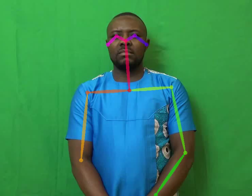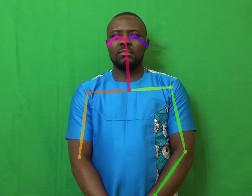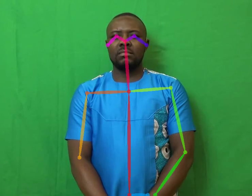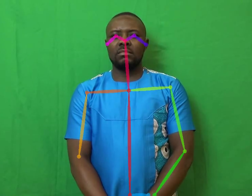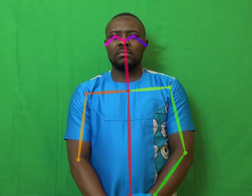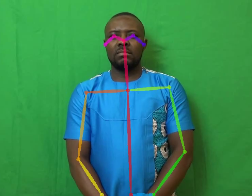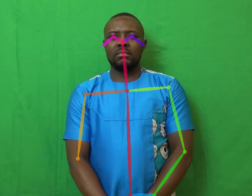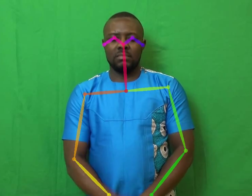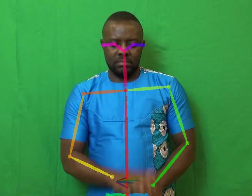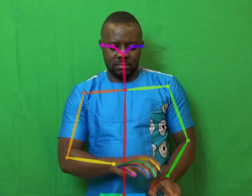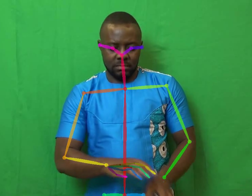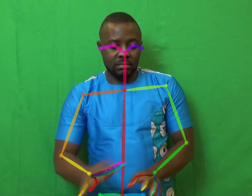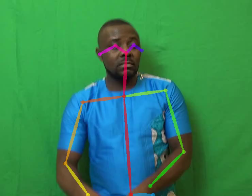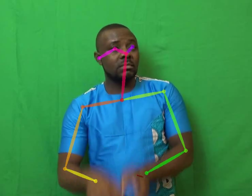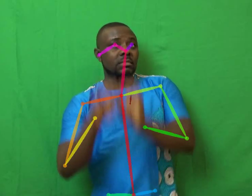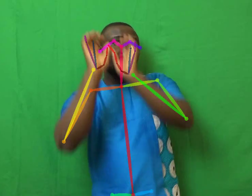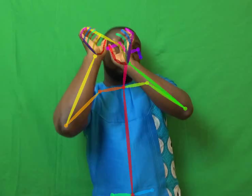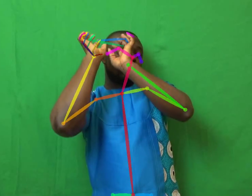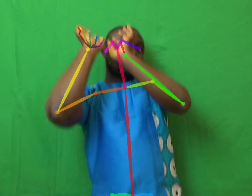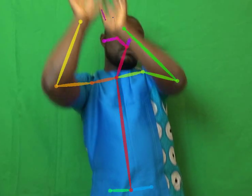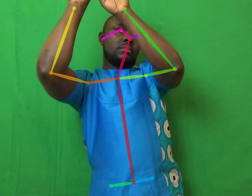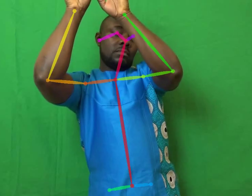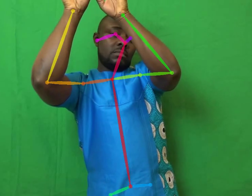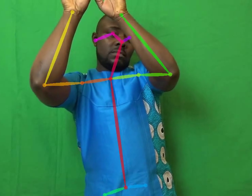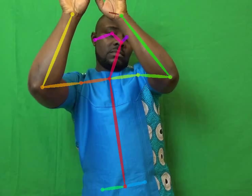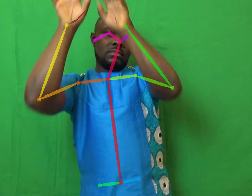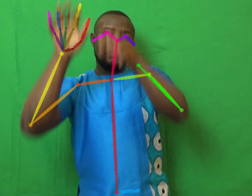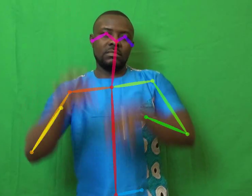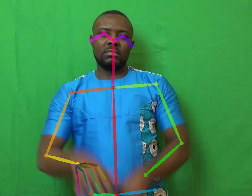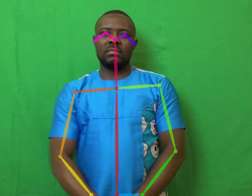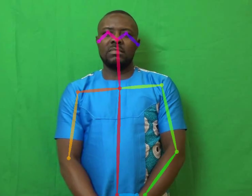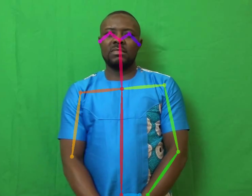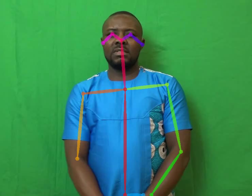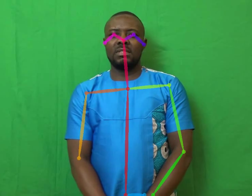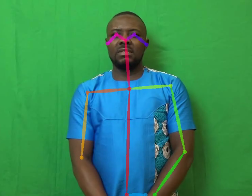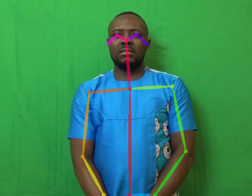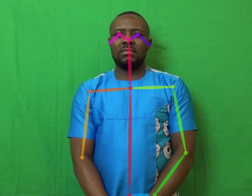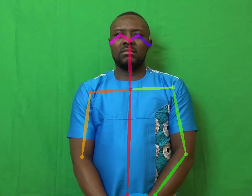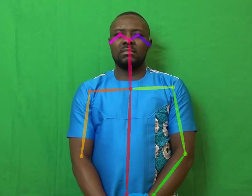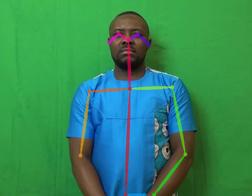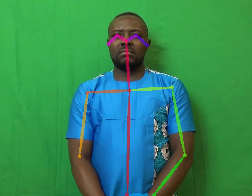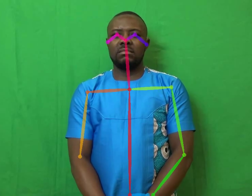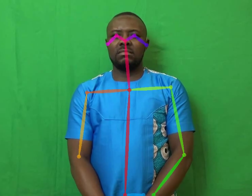basketball